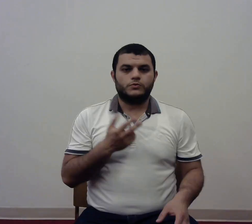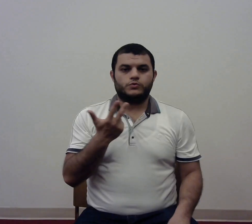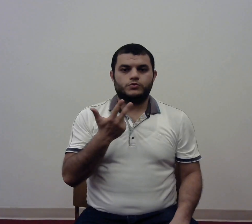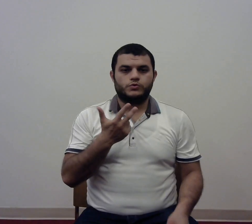3